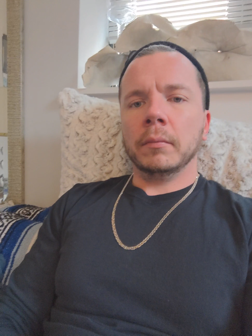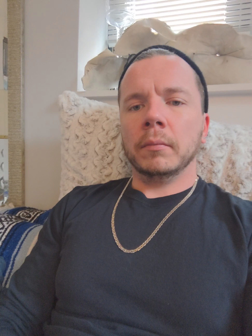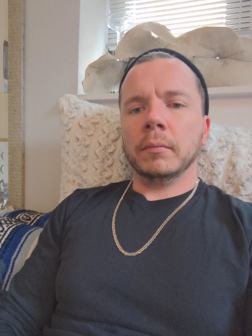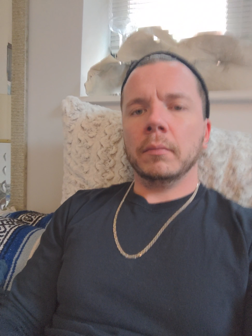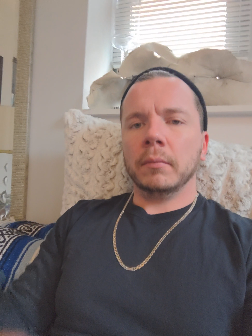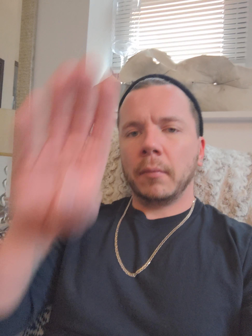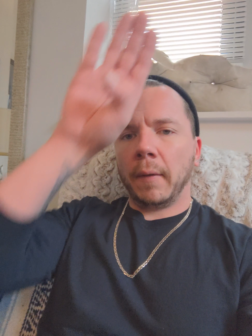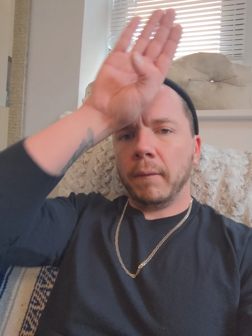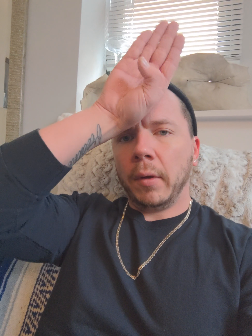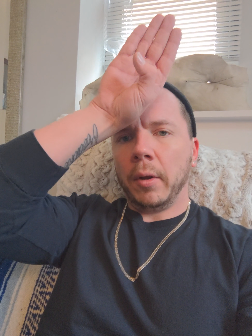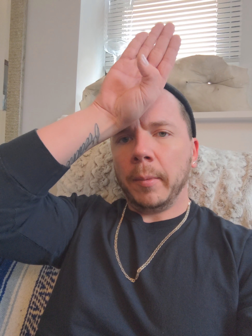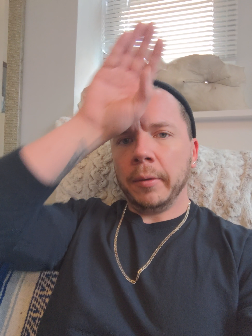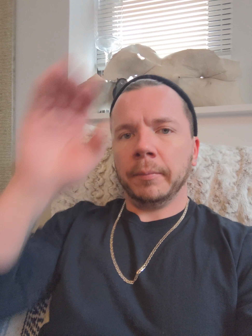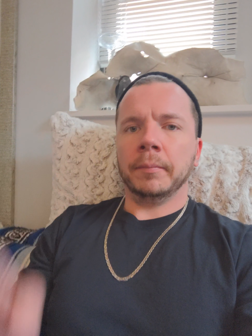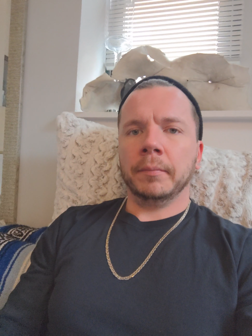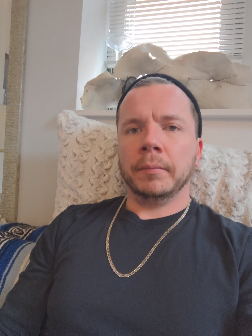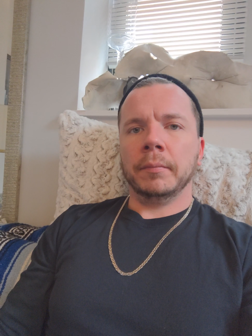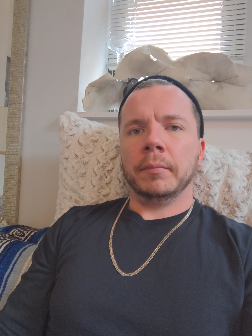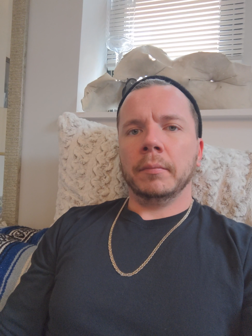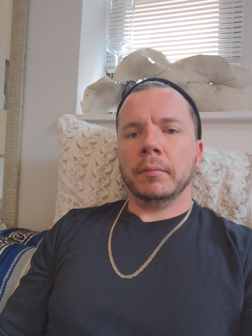fireman